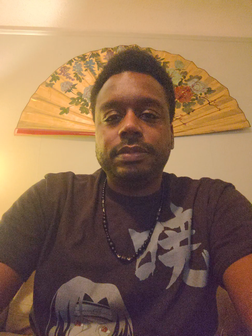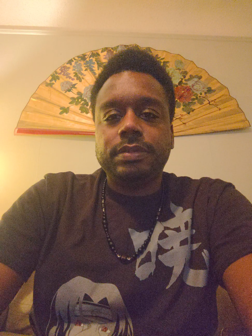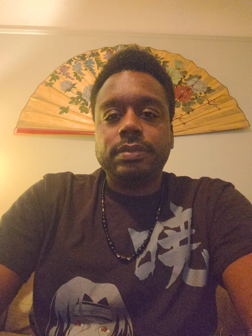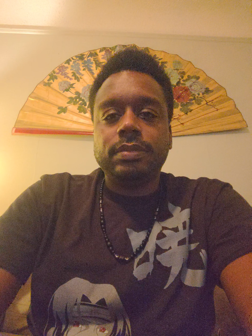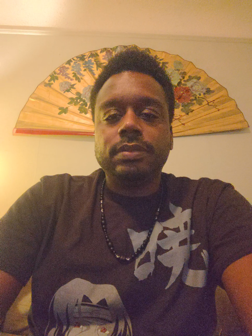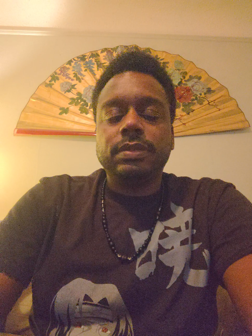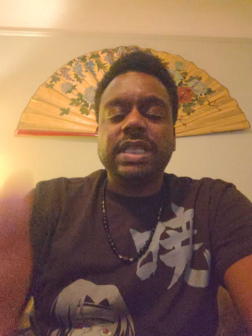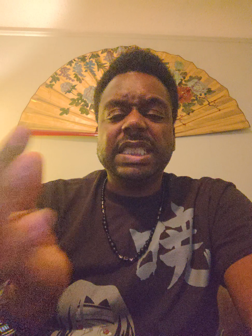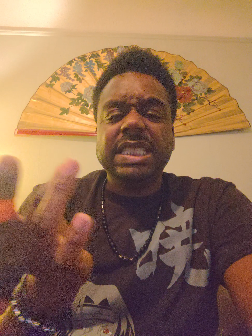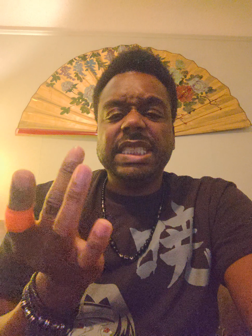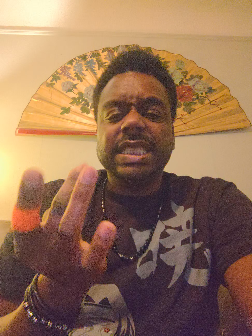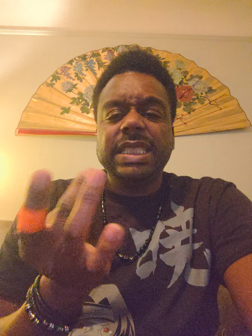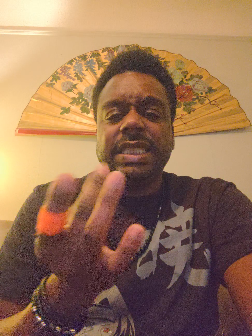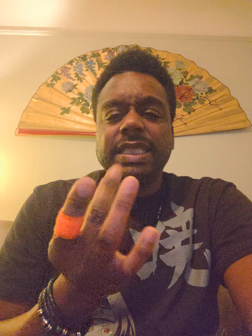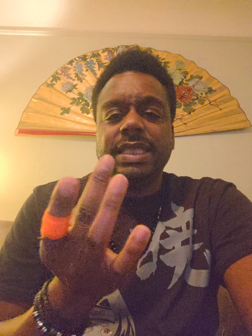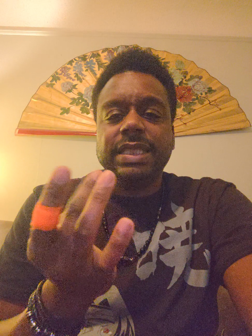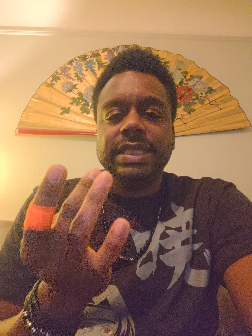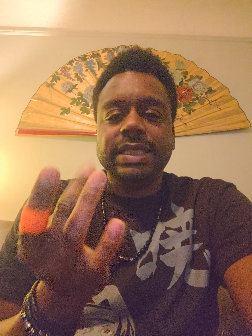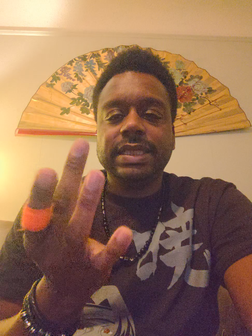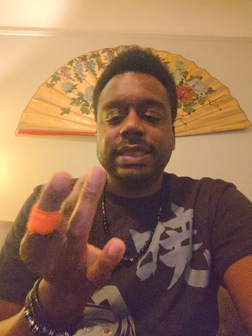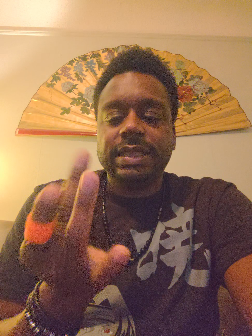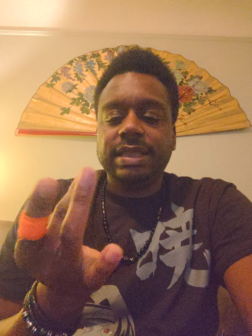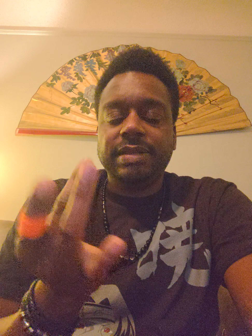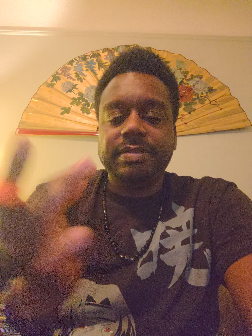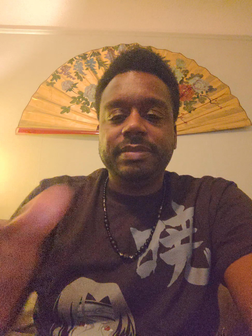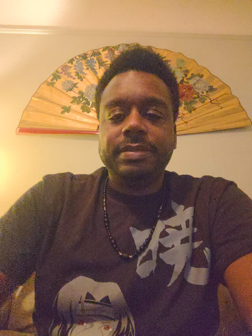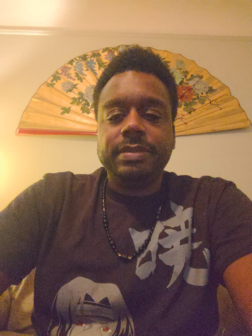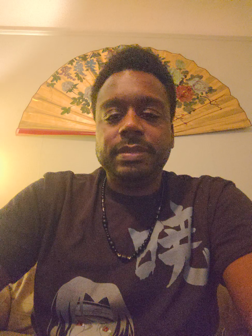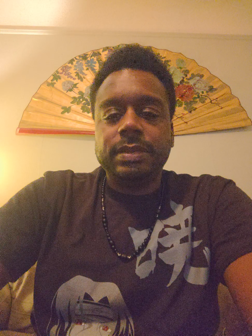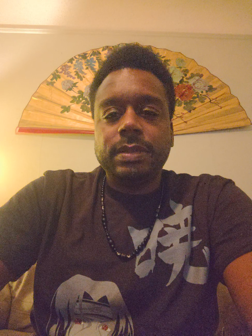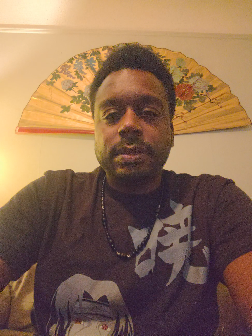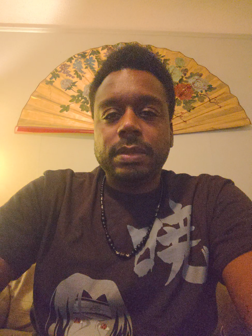sticky